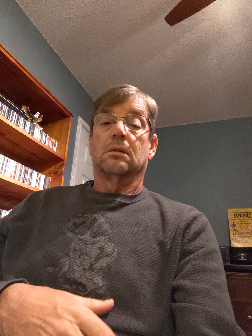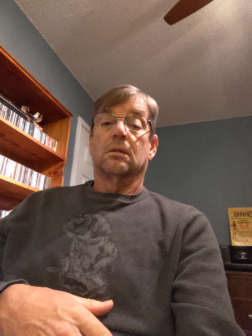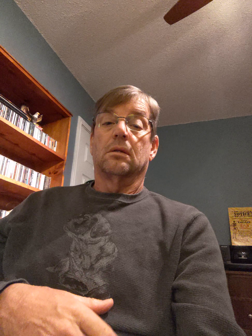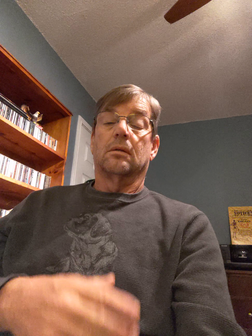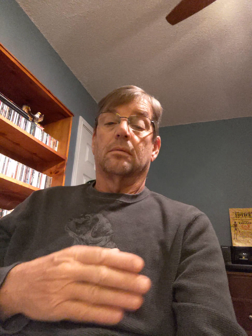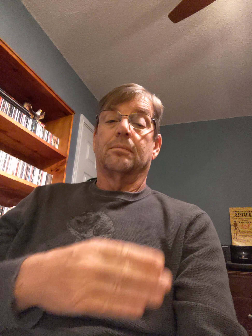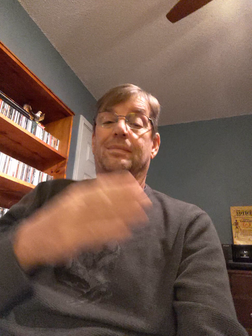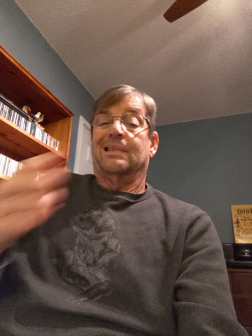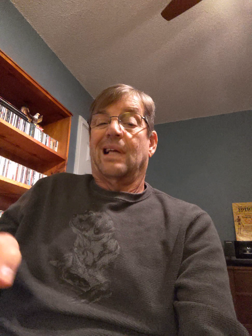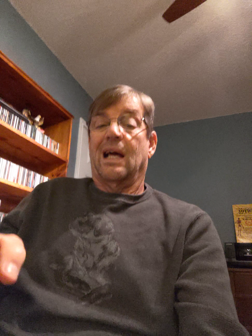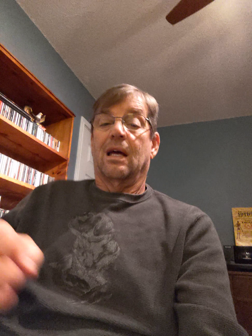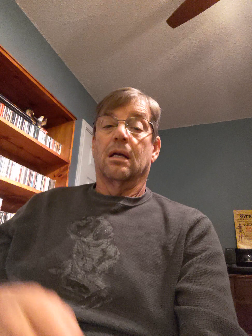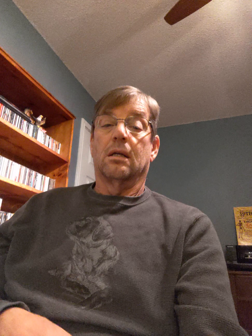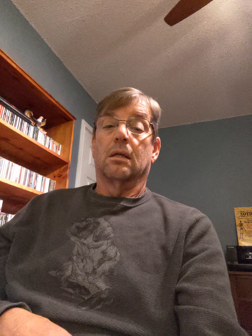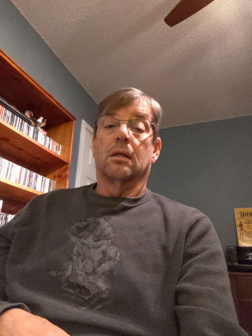beside